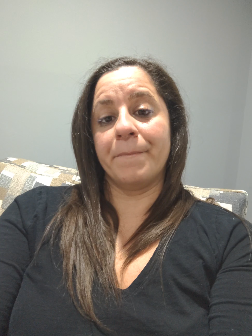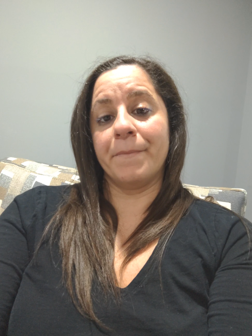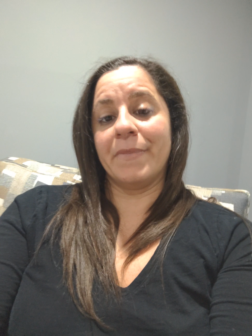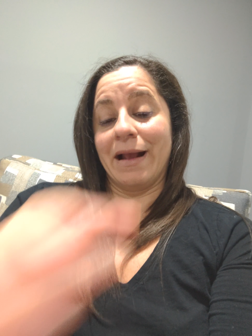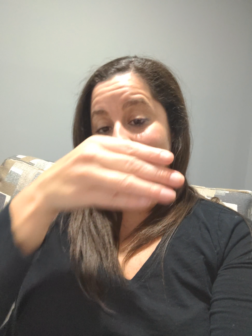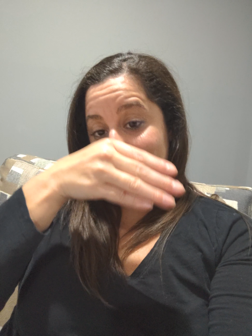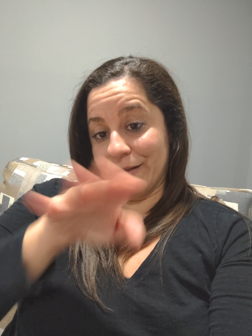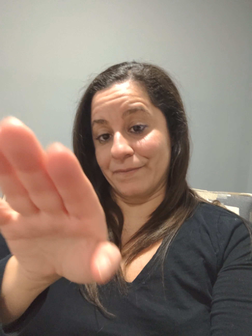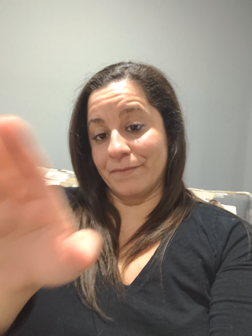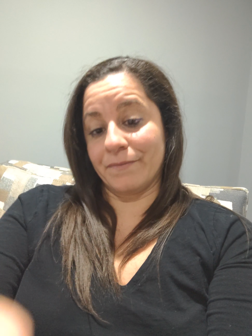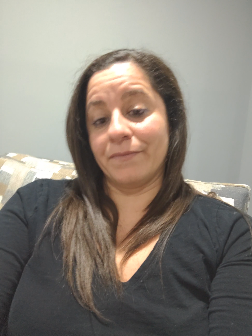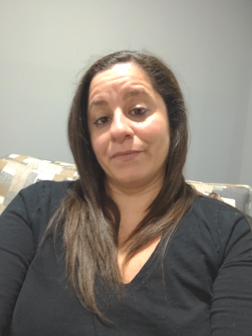elephant